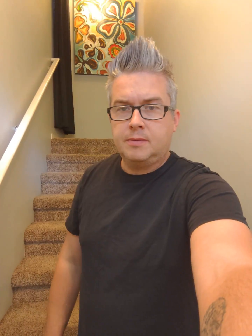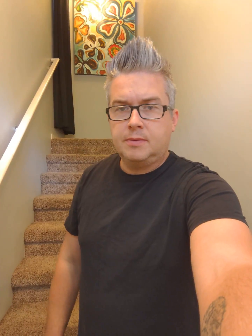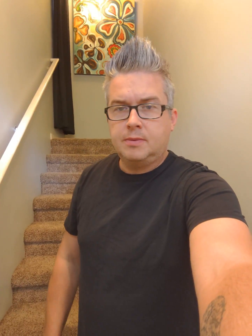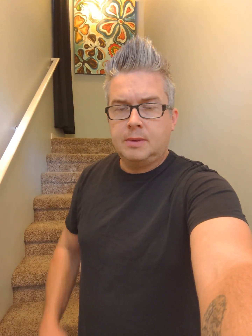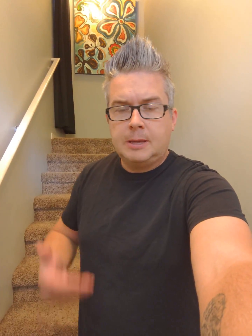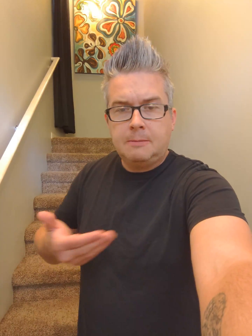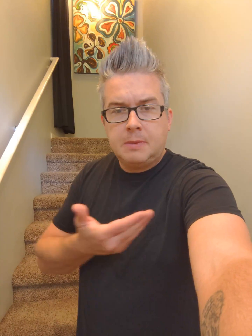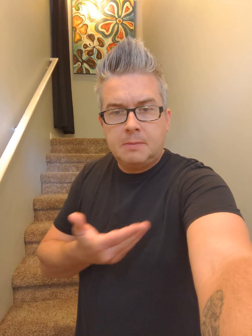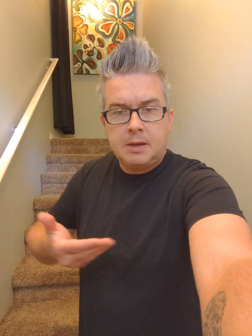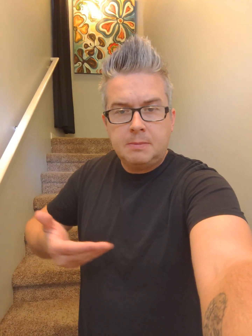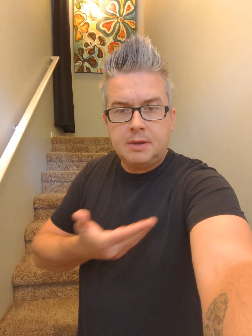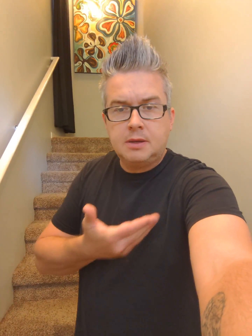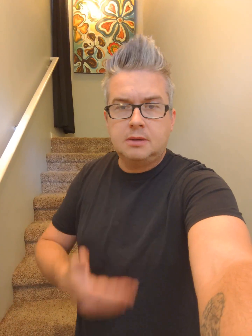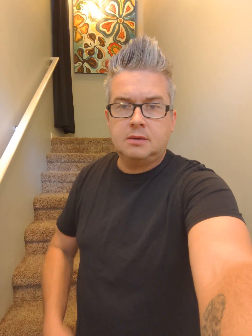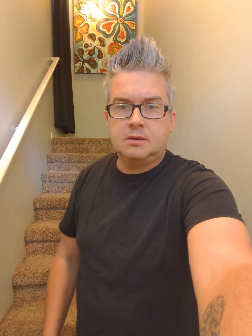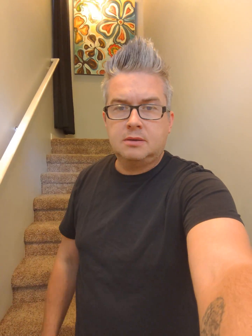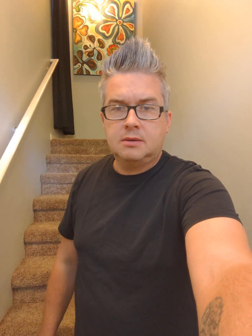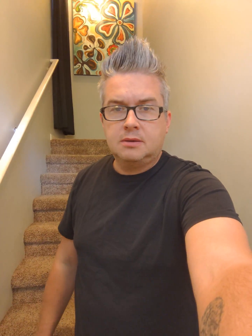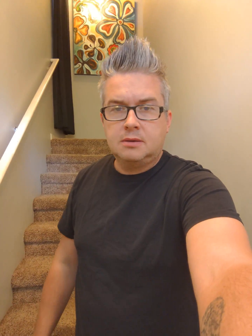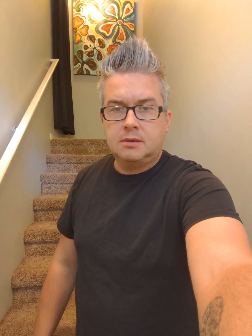baby